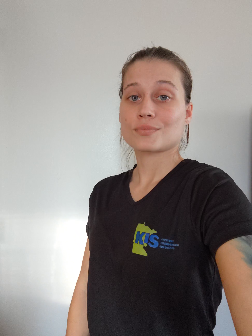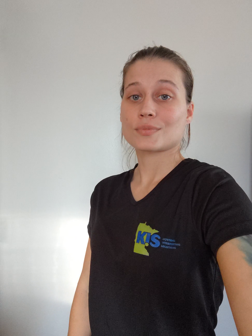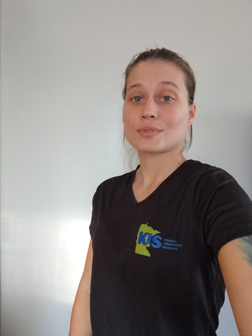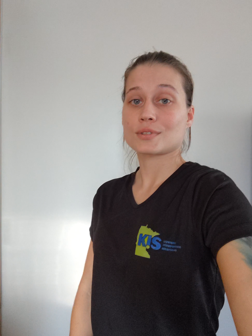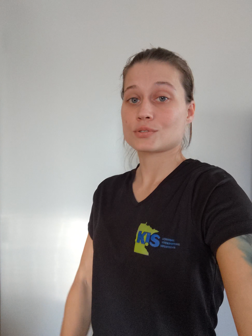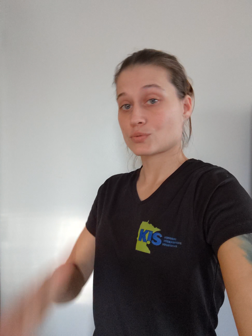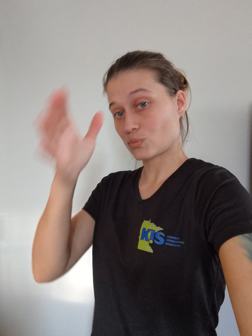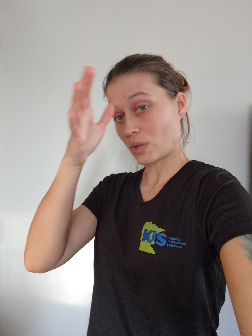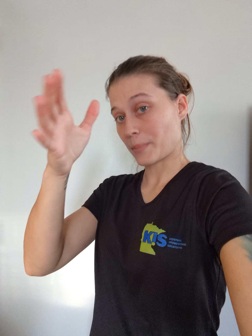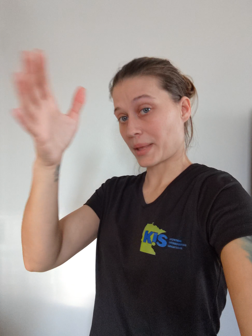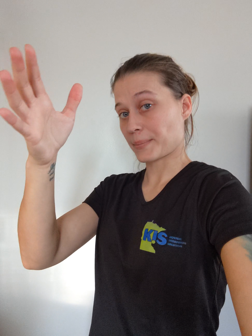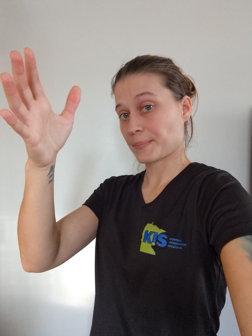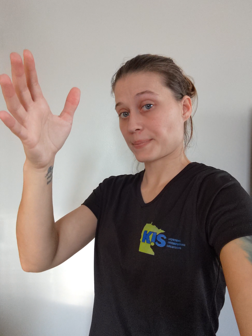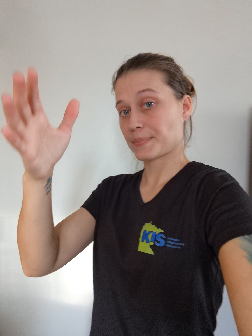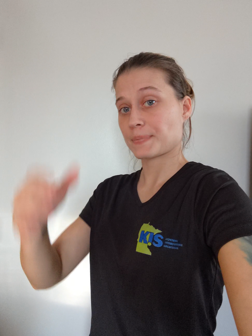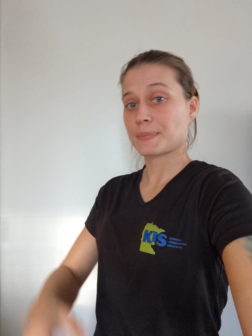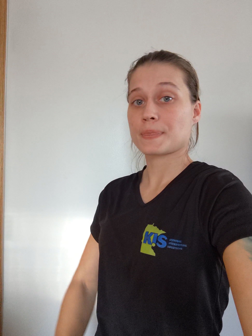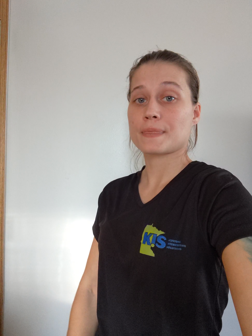grandpa